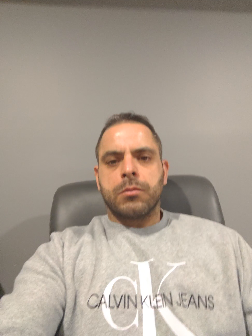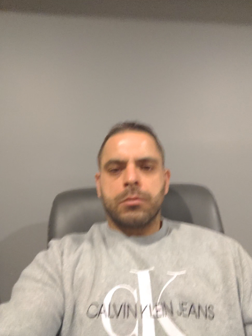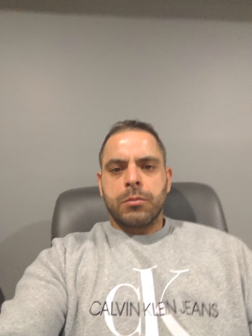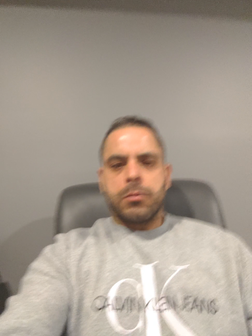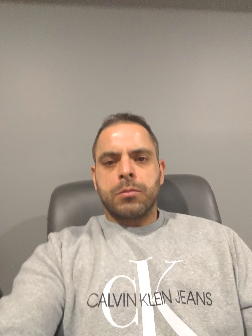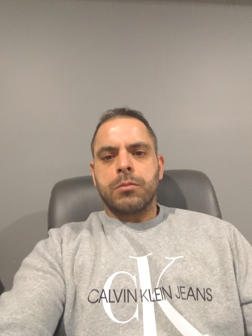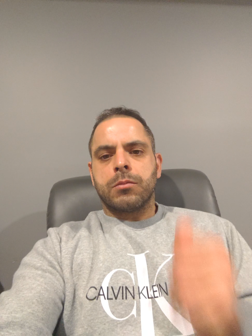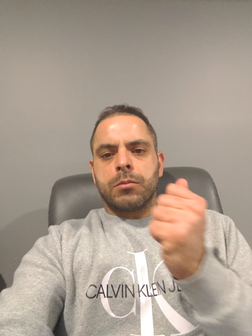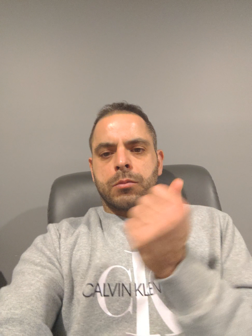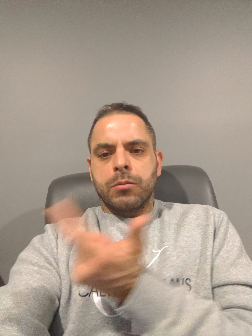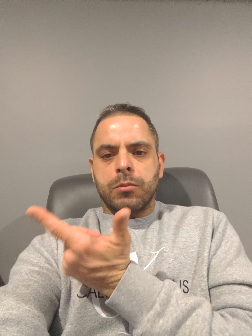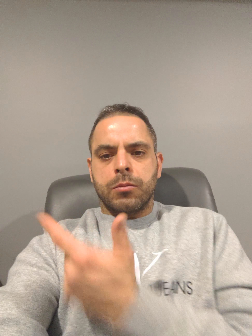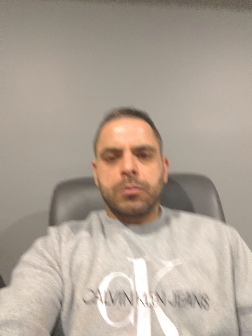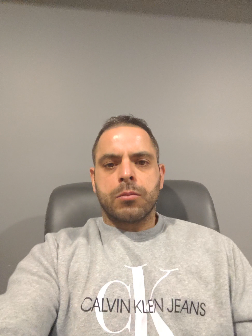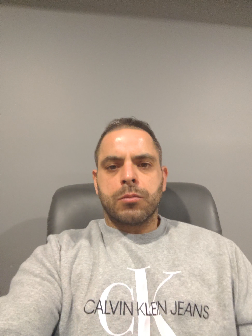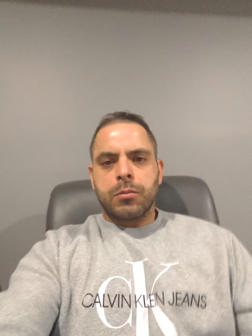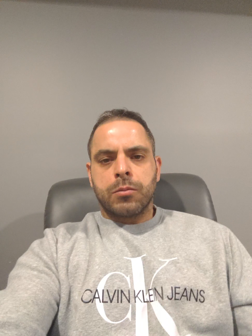all